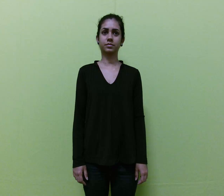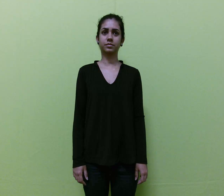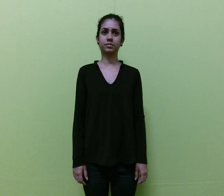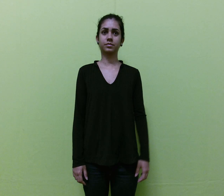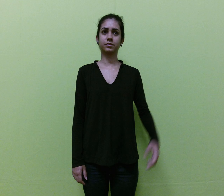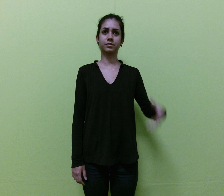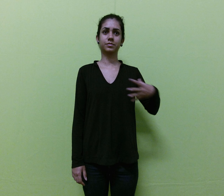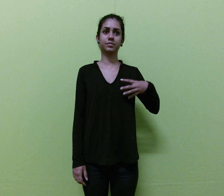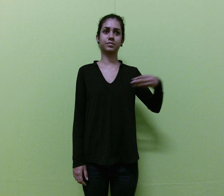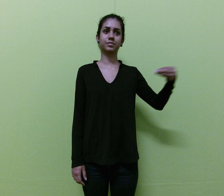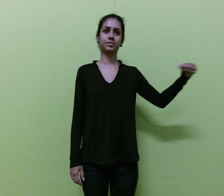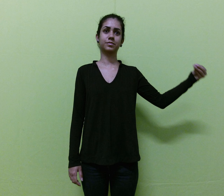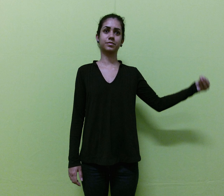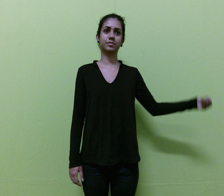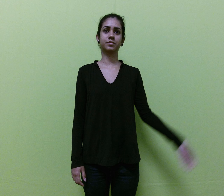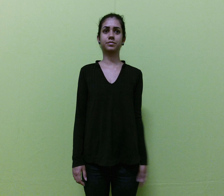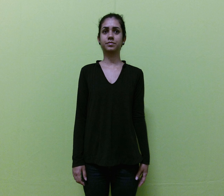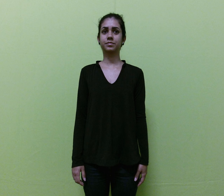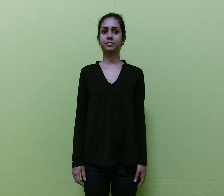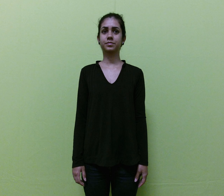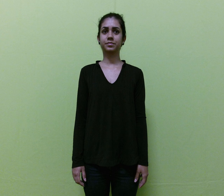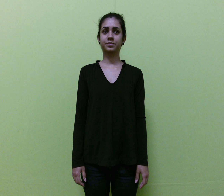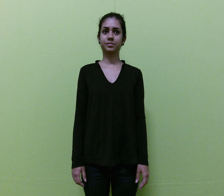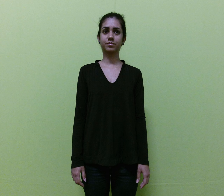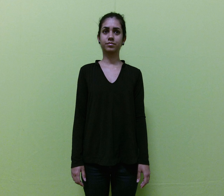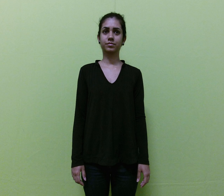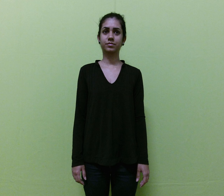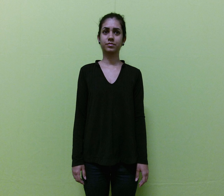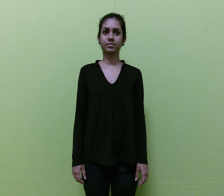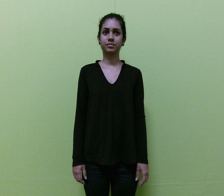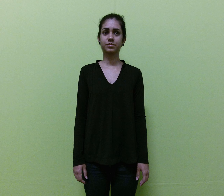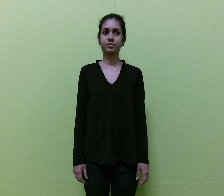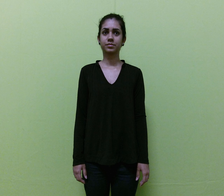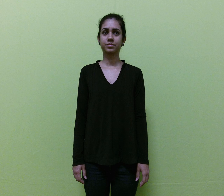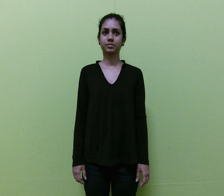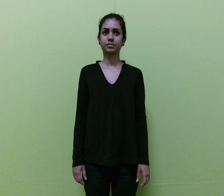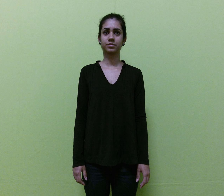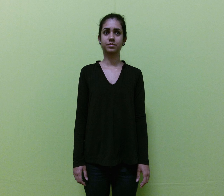filho